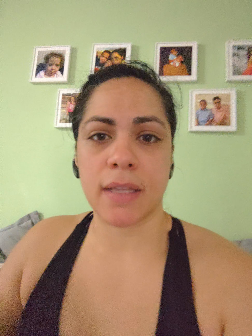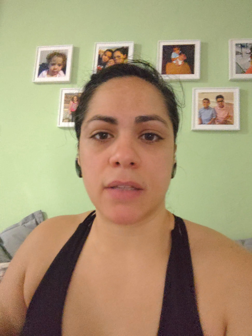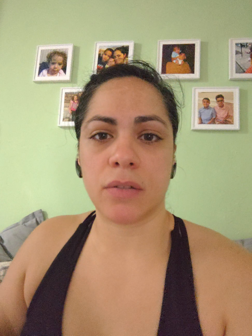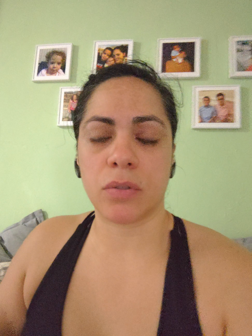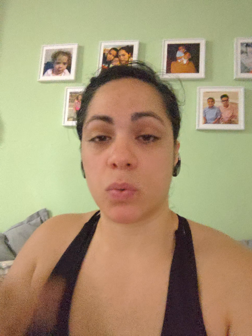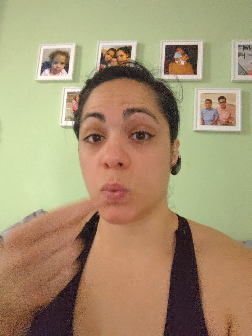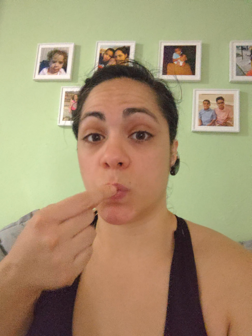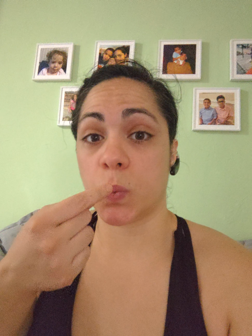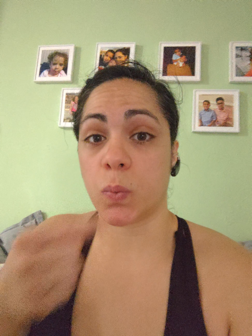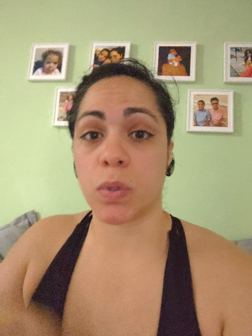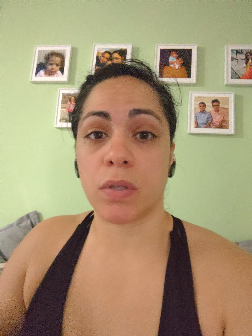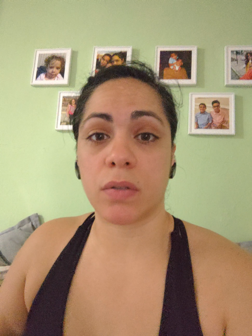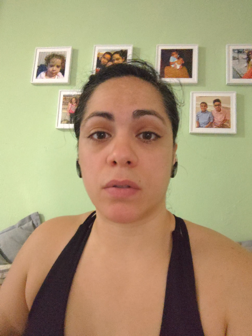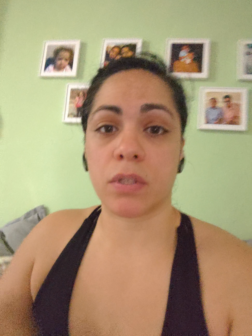tooth